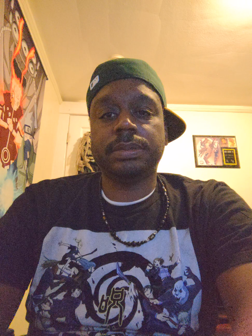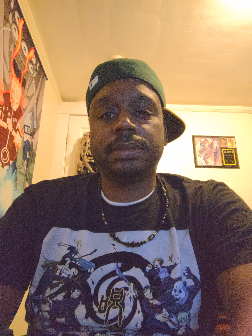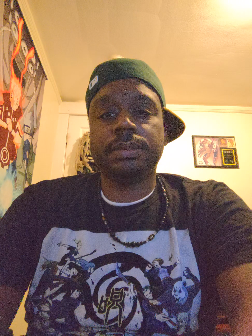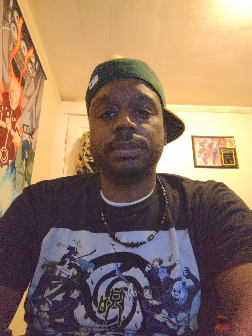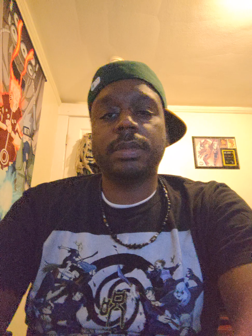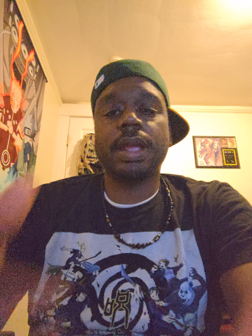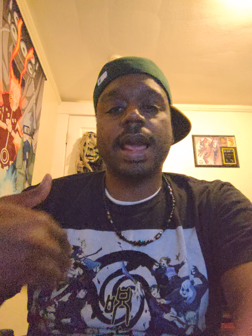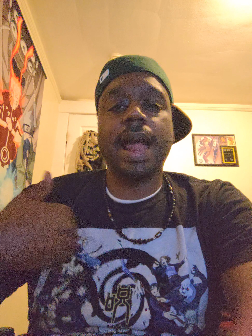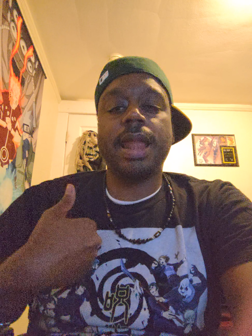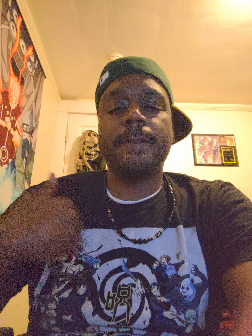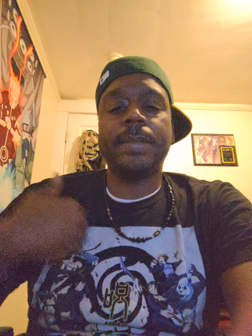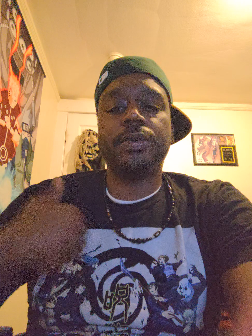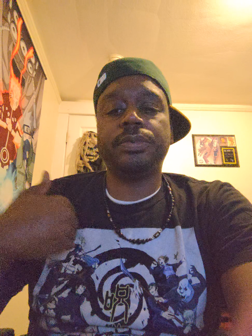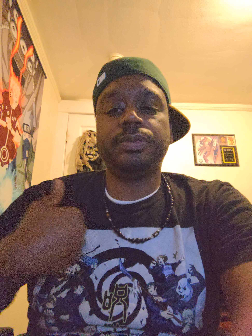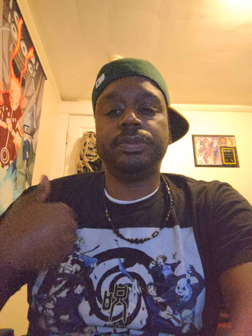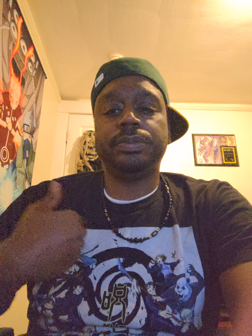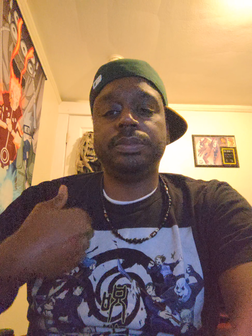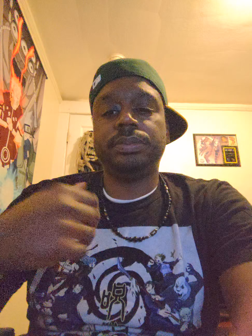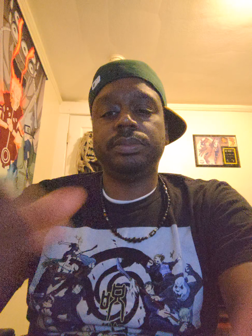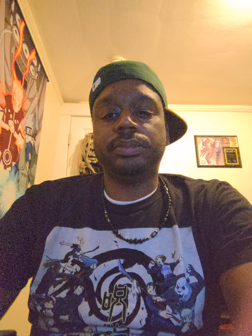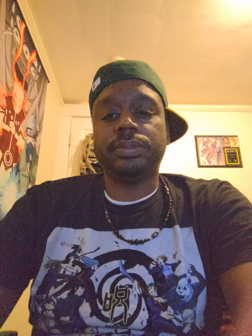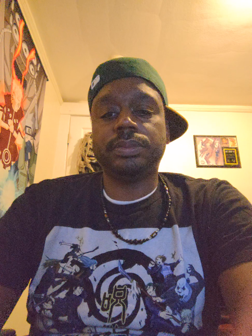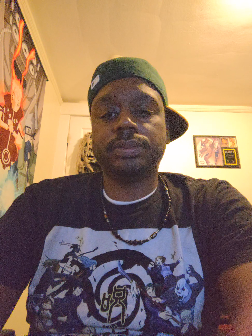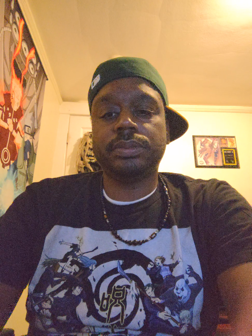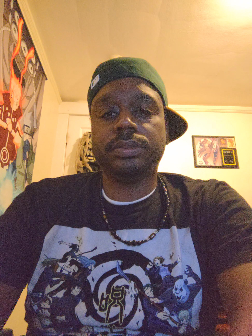animal